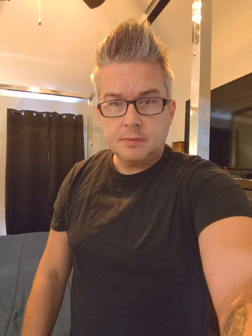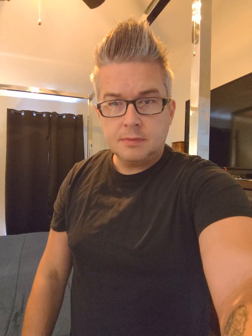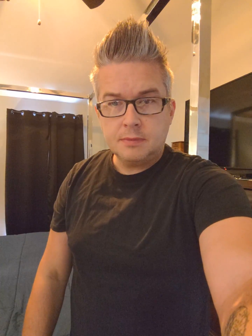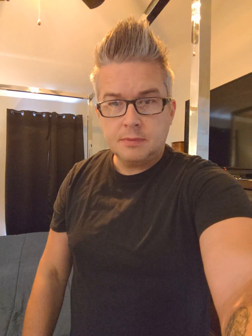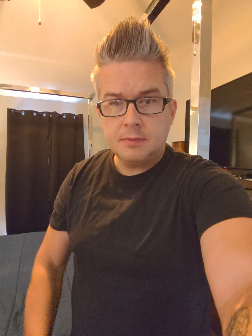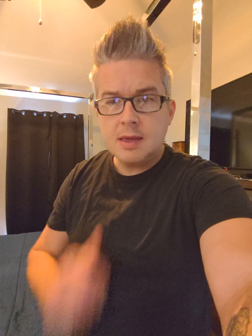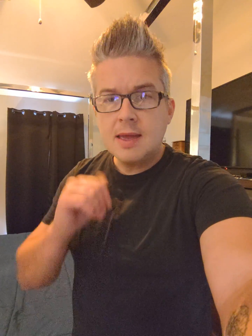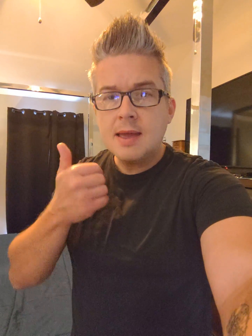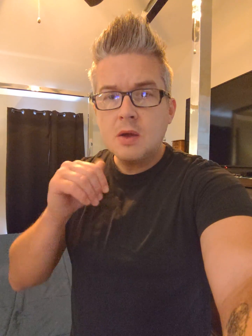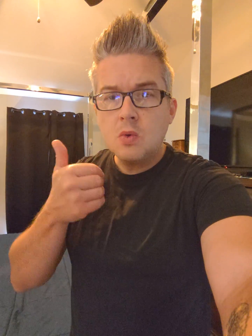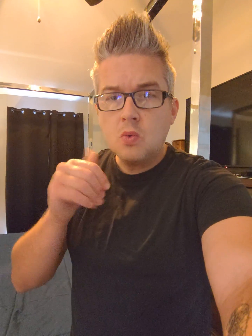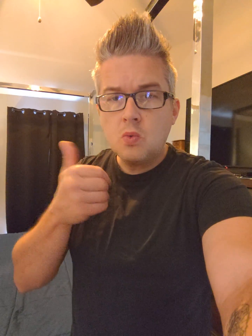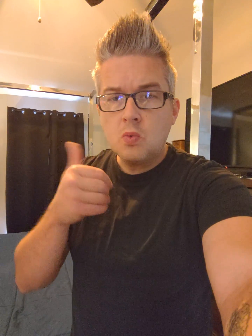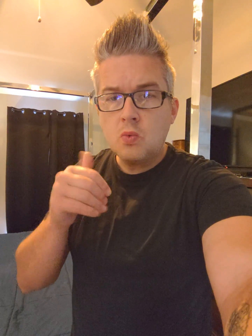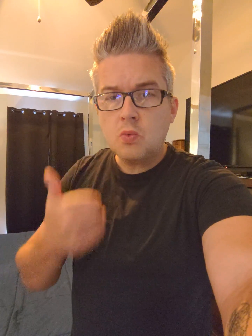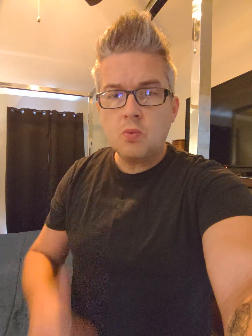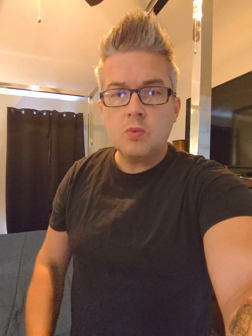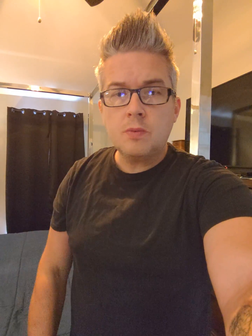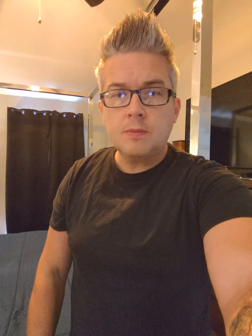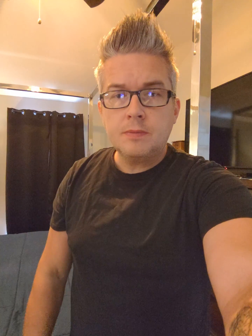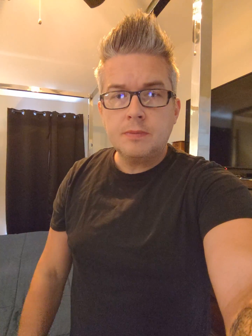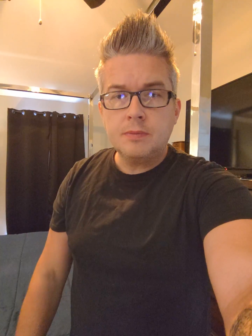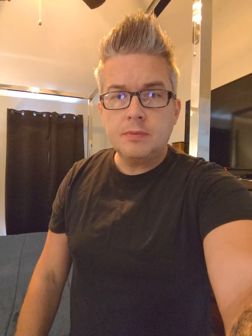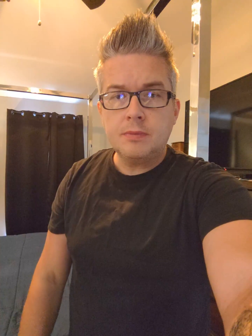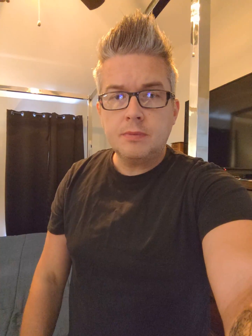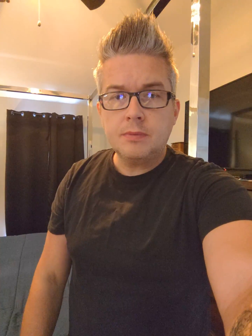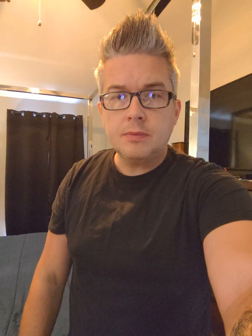how